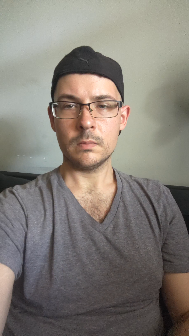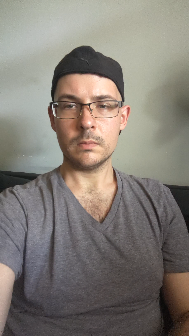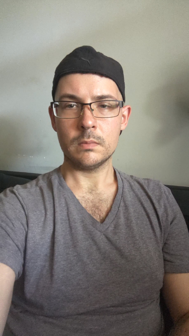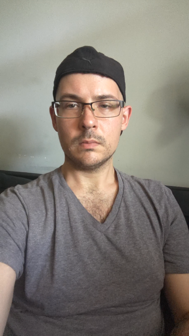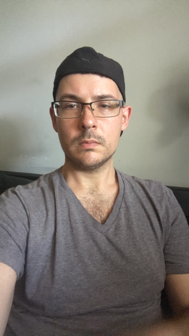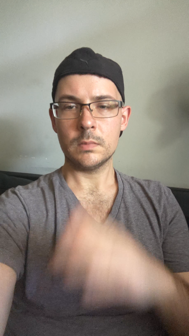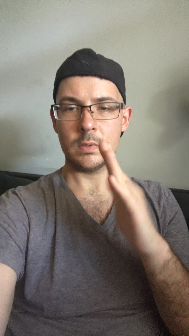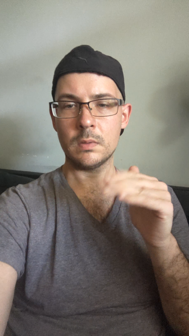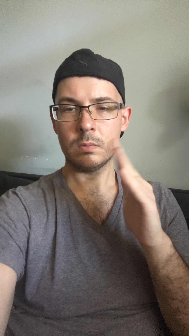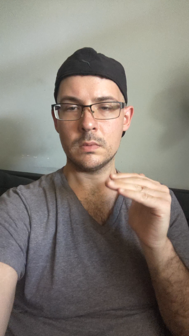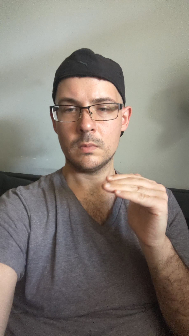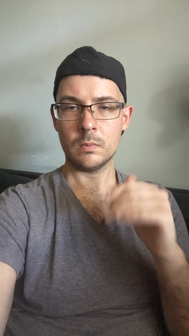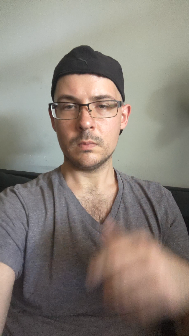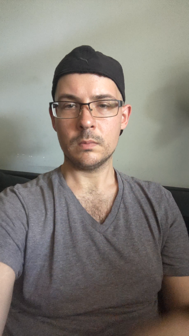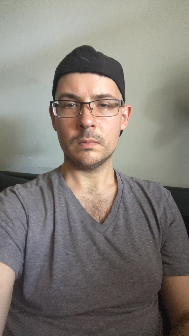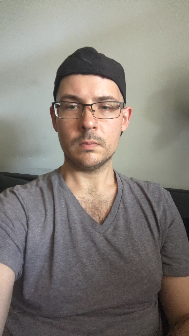downtown